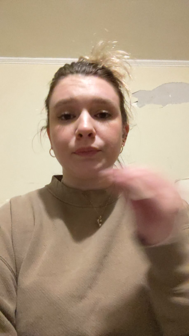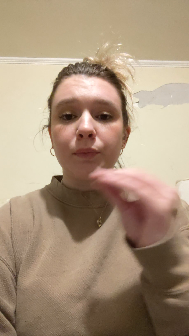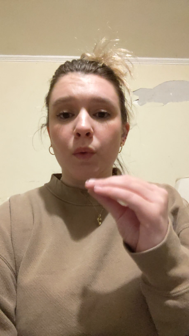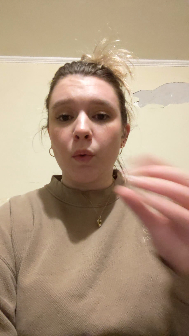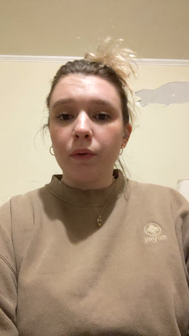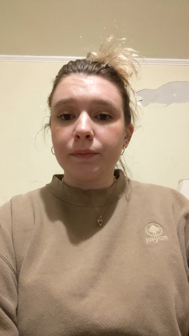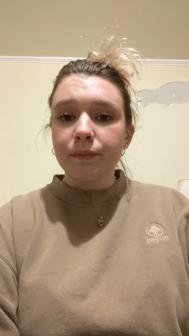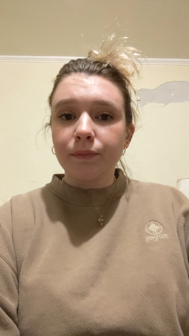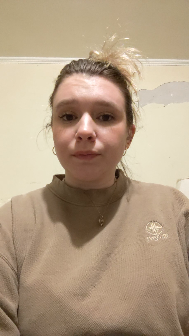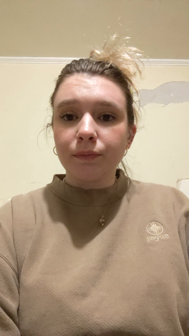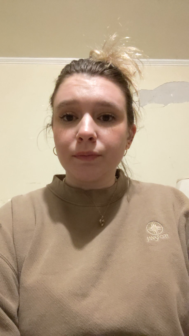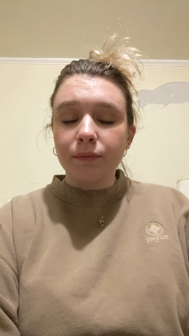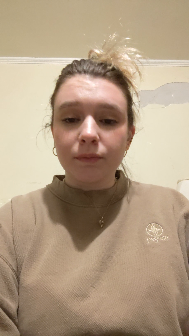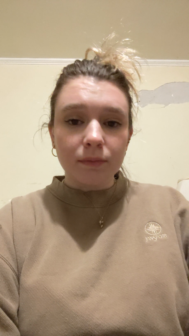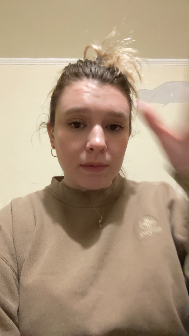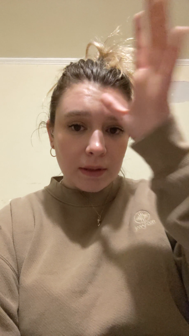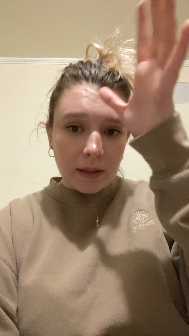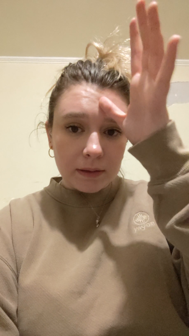daddy